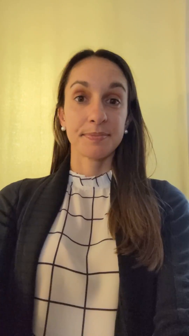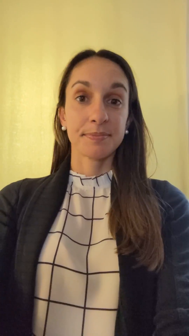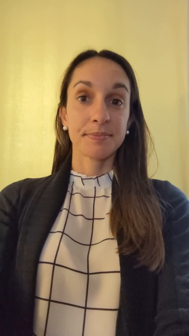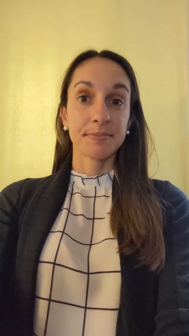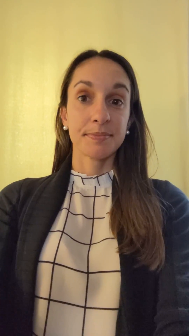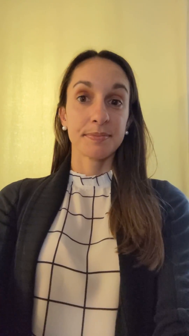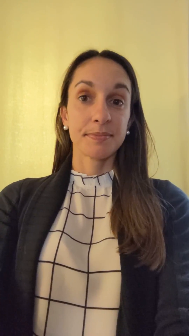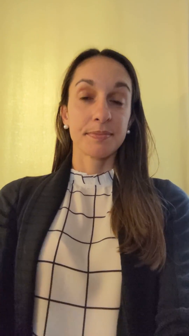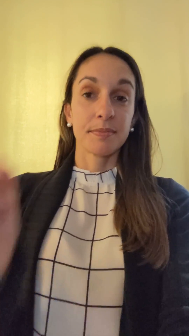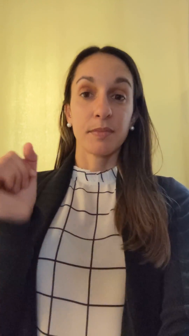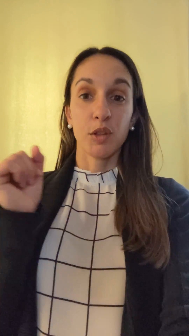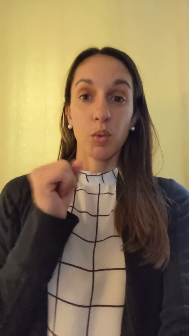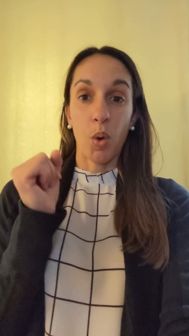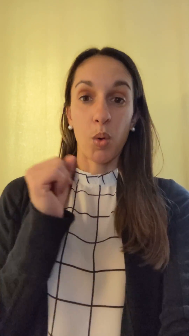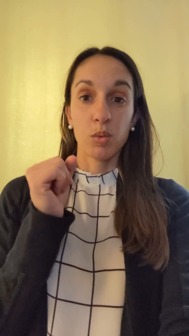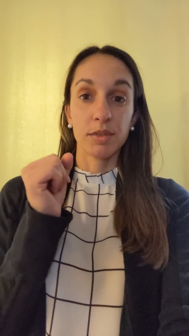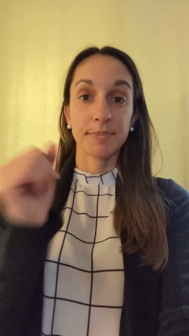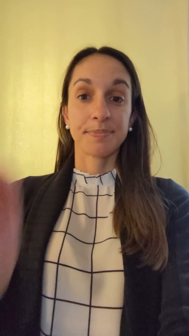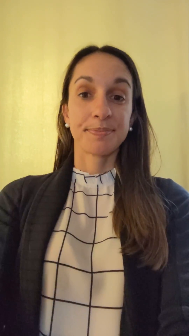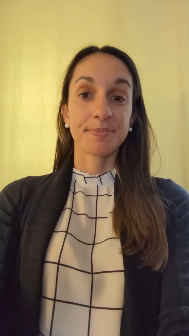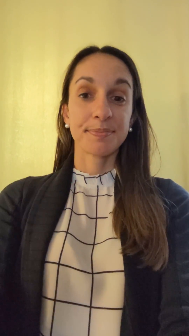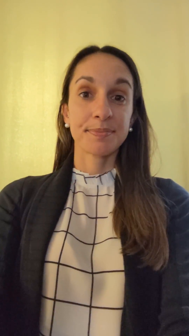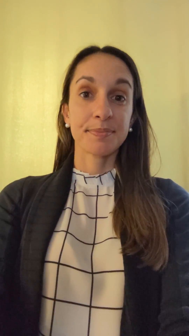cold